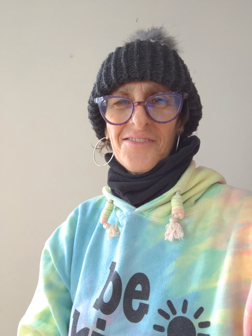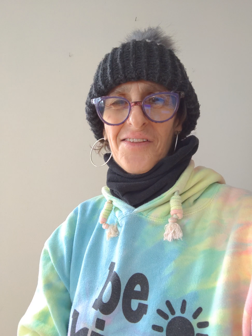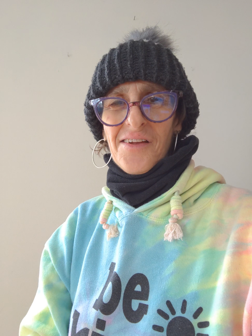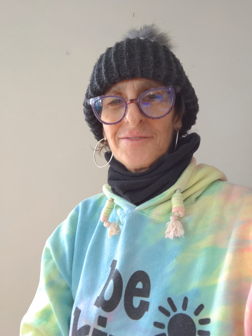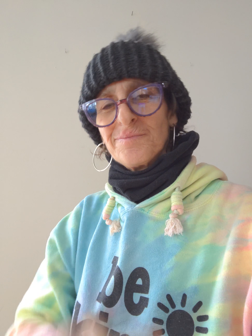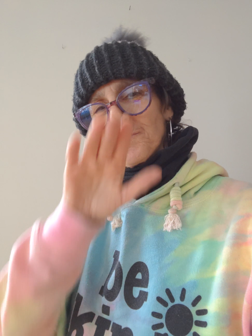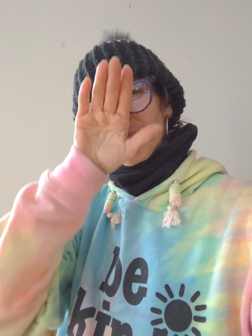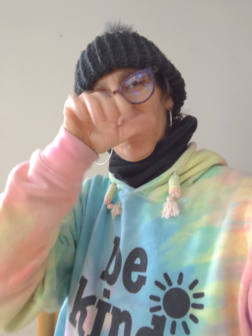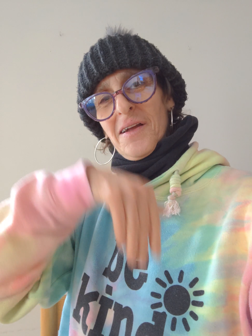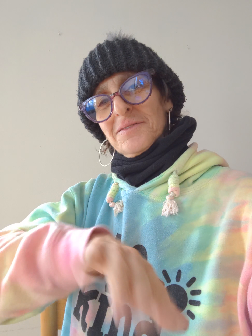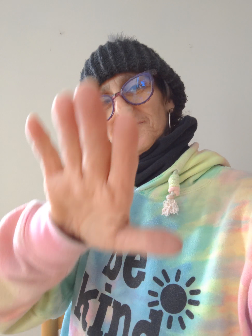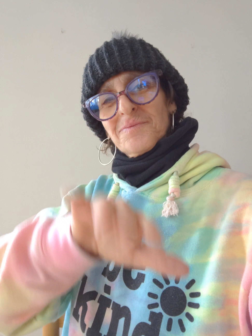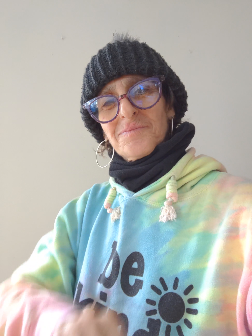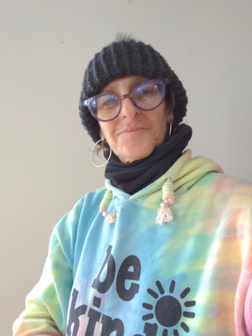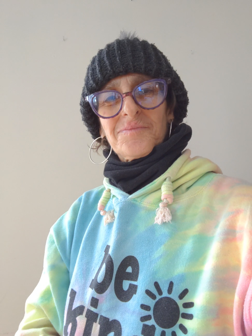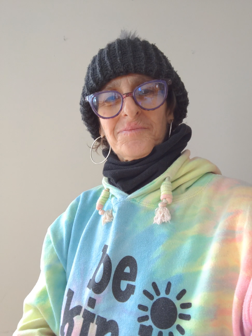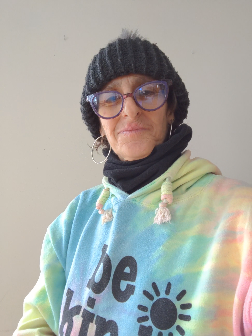elephant